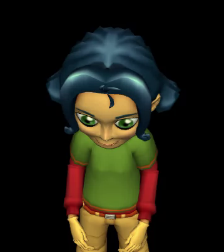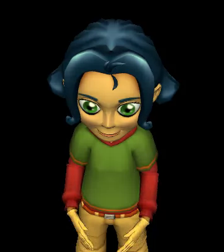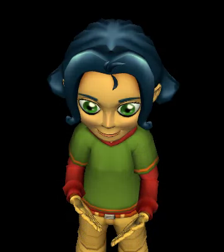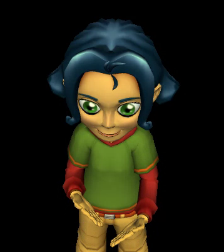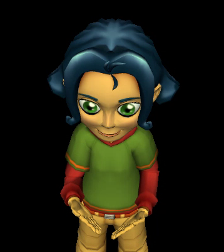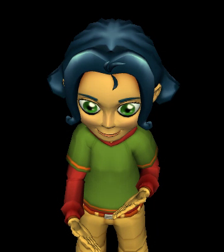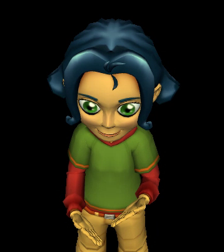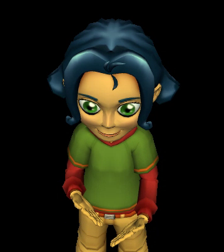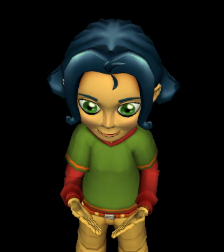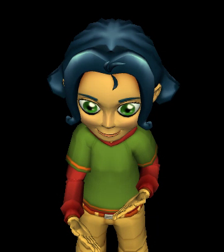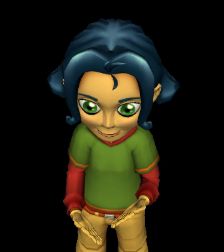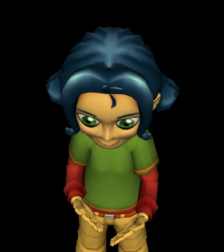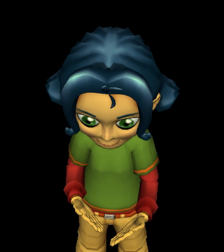يبادل